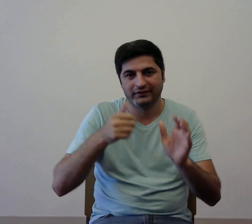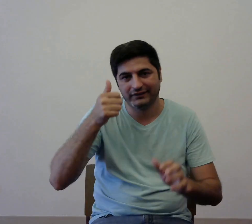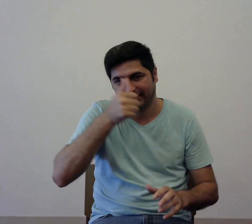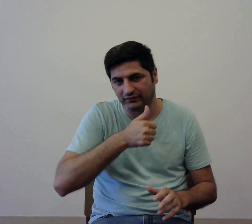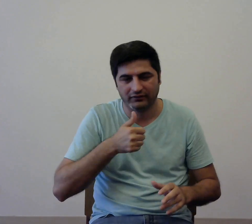il